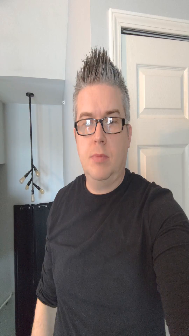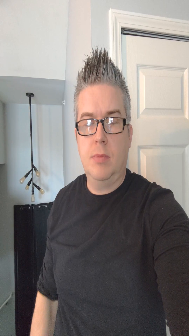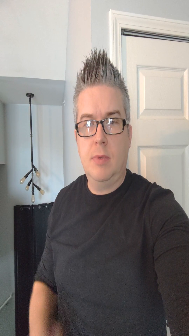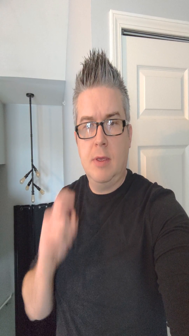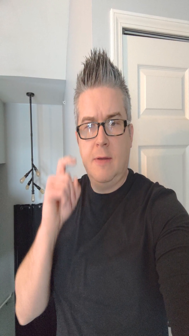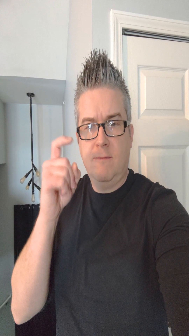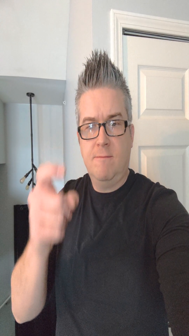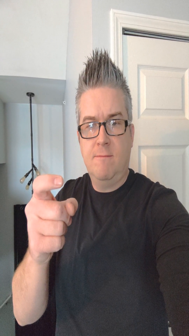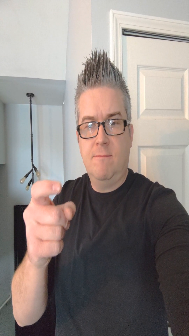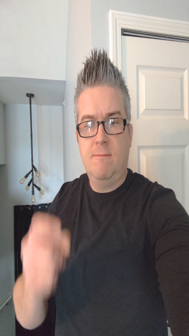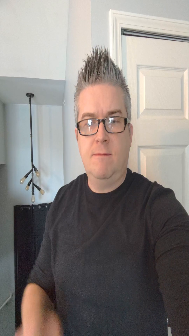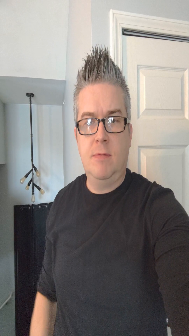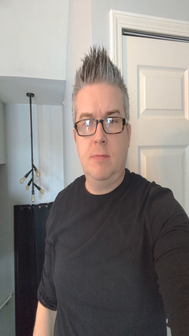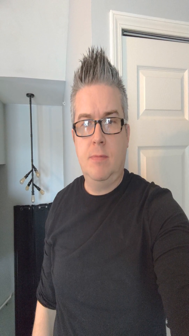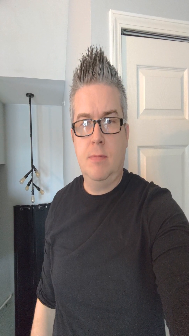gift